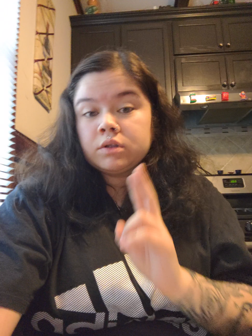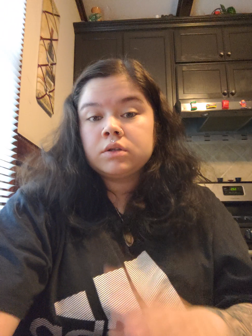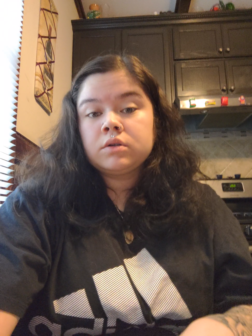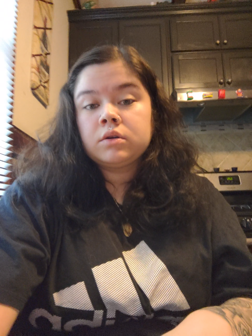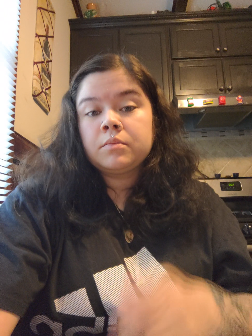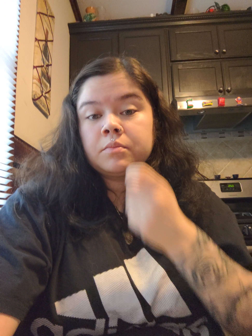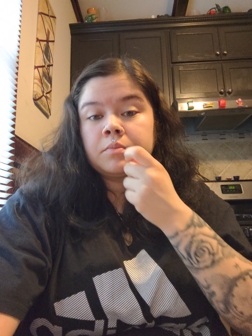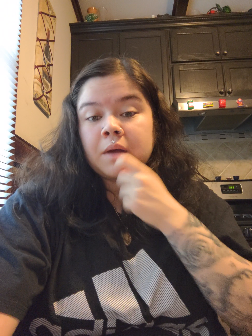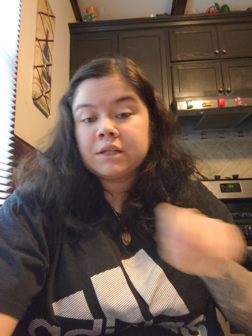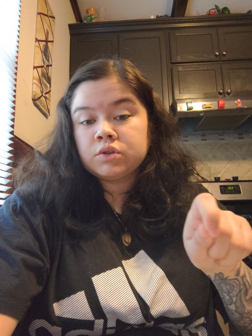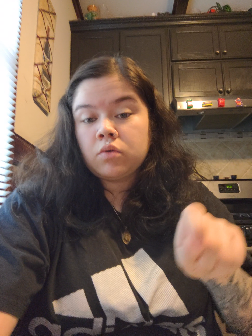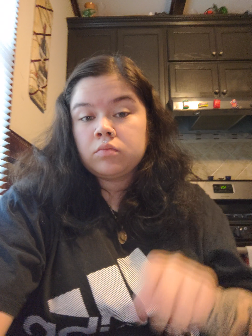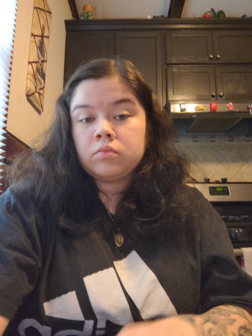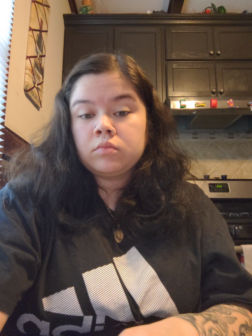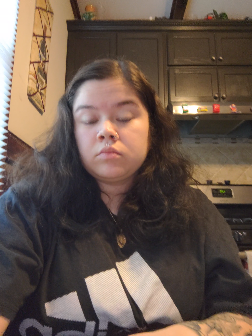pencil